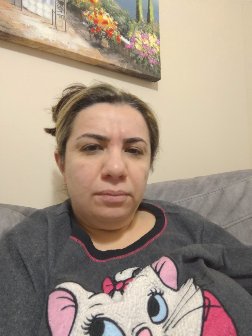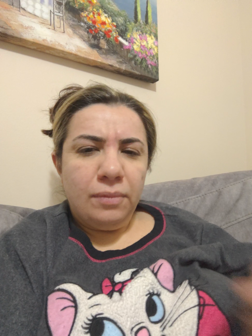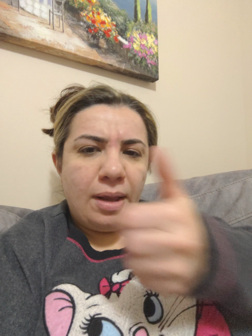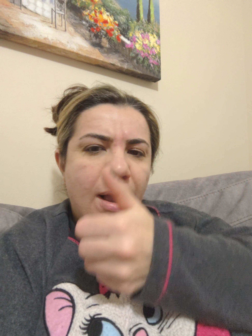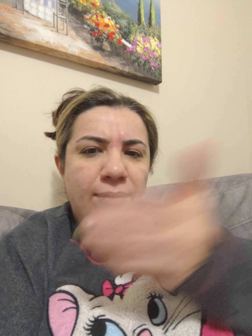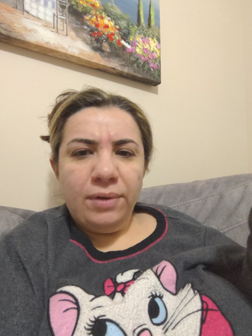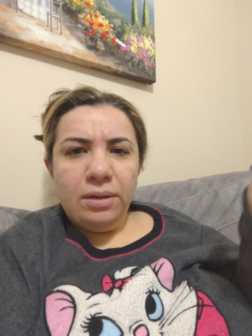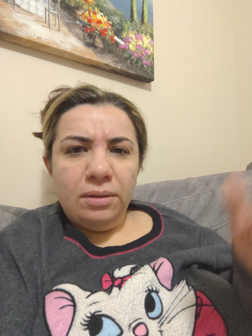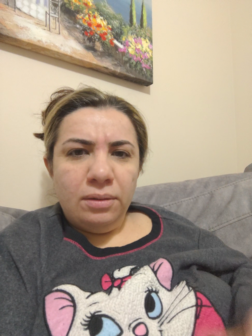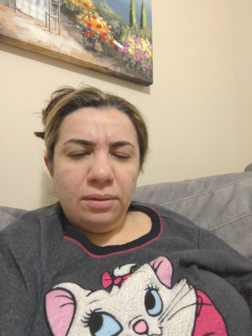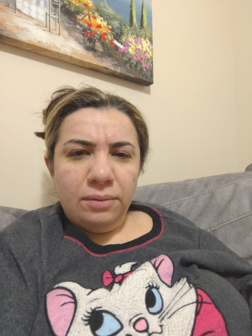every